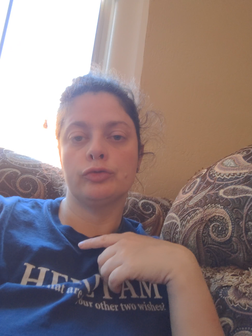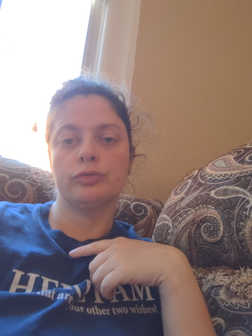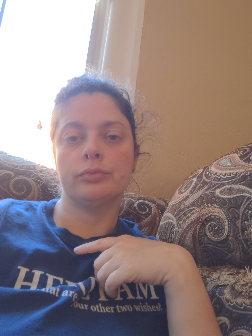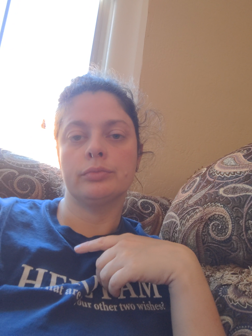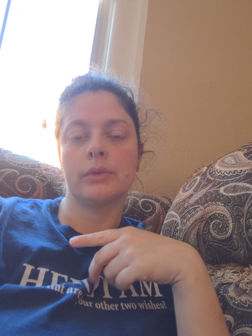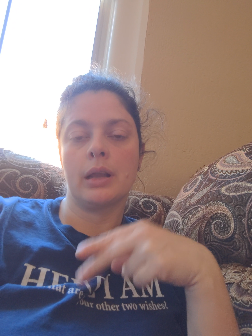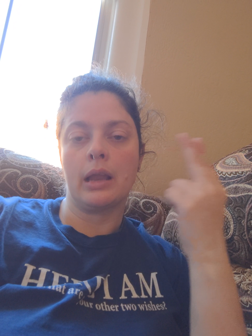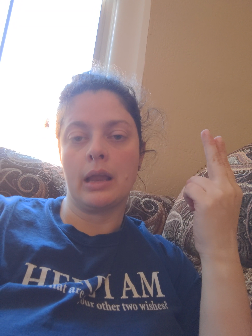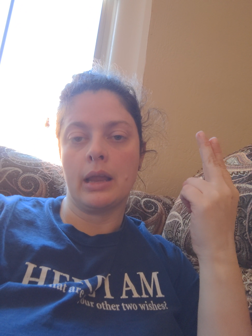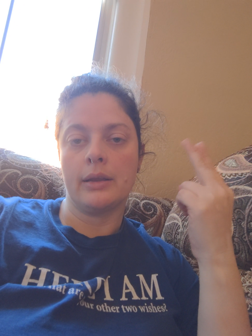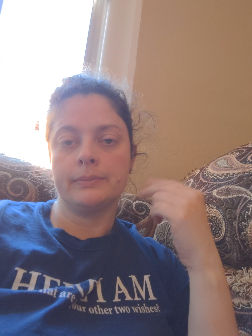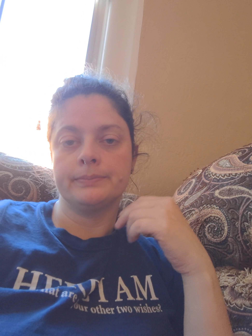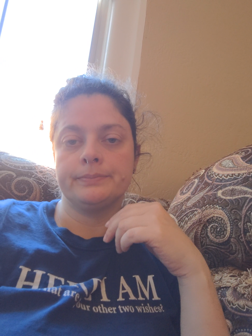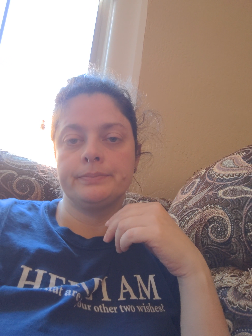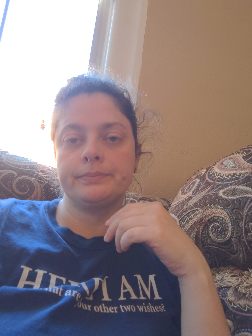high